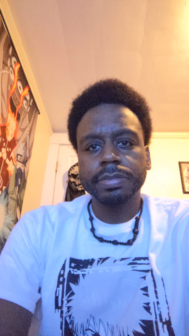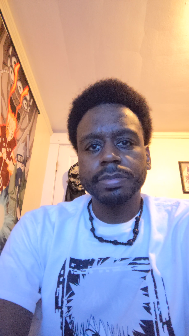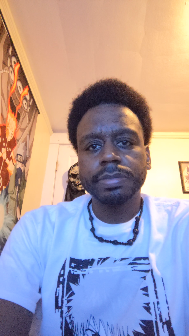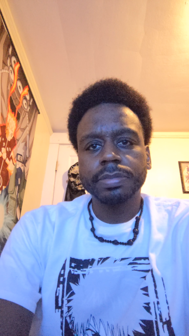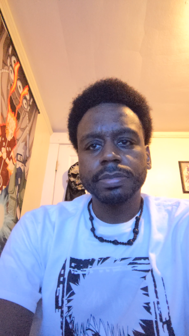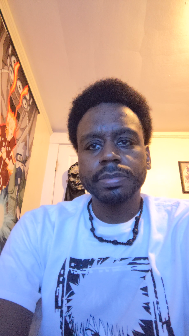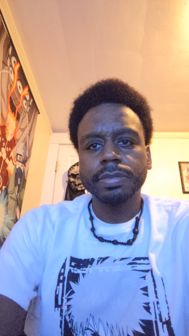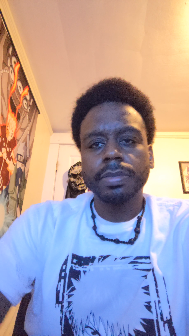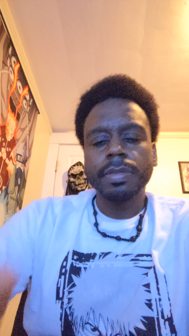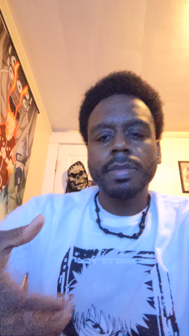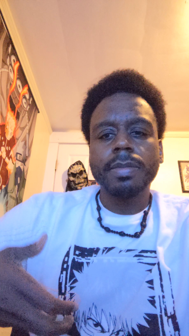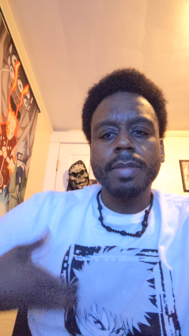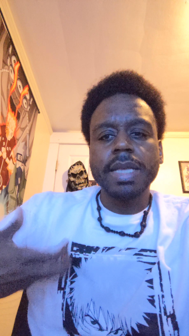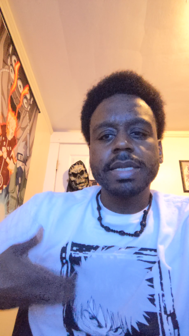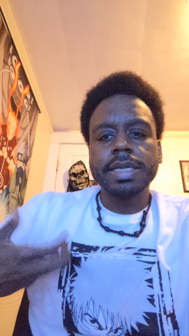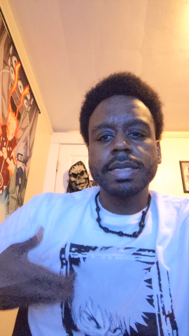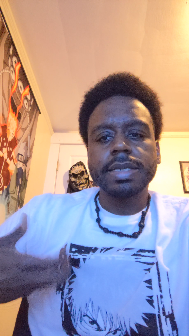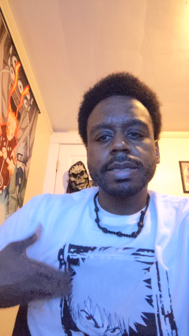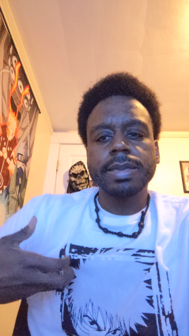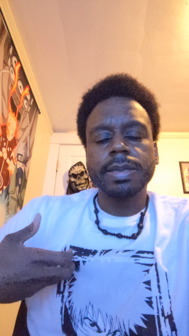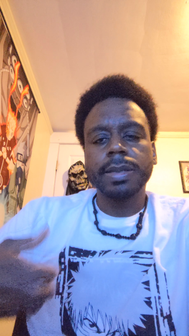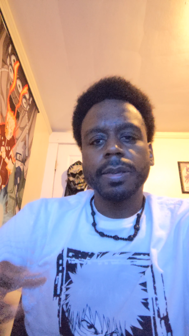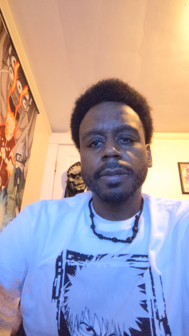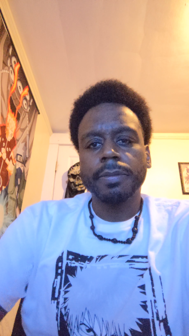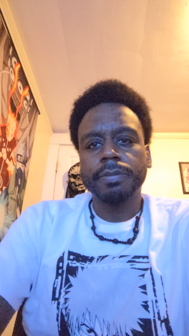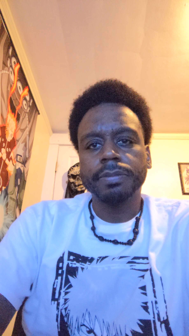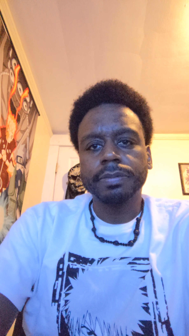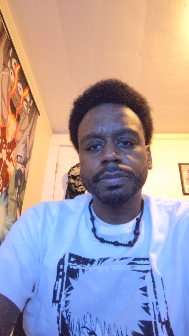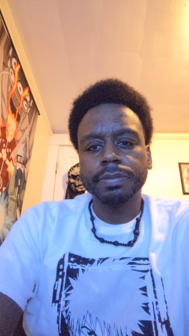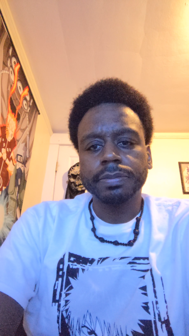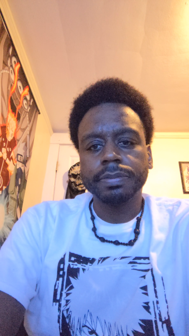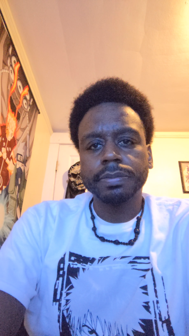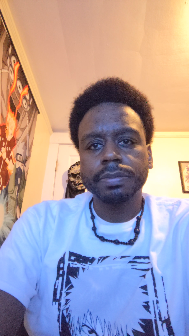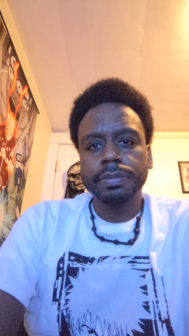monkey